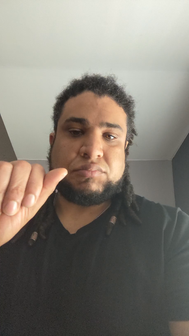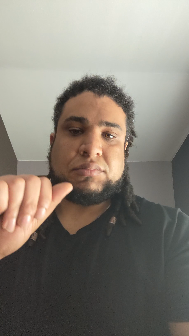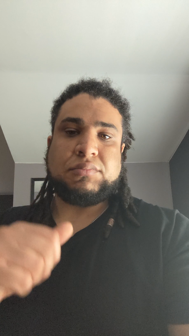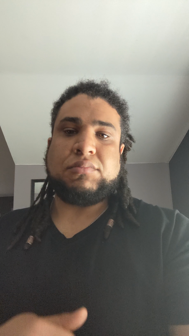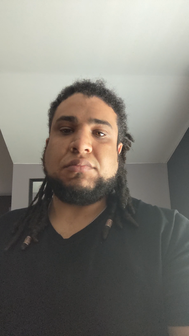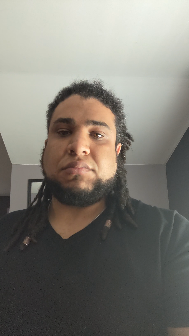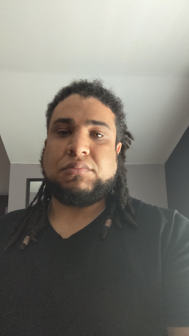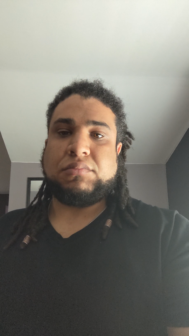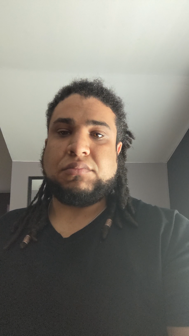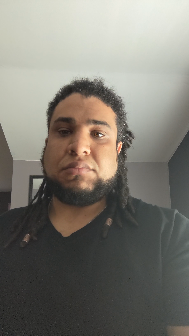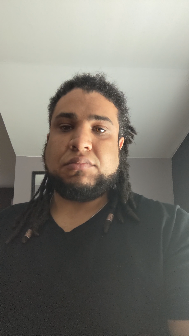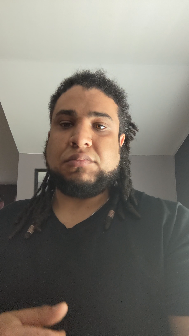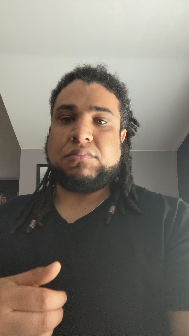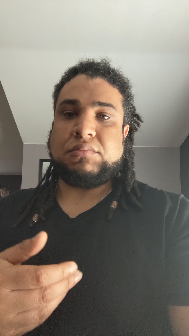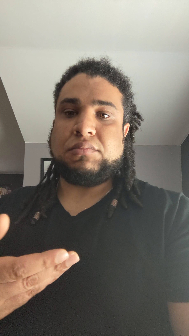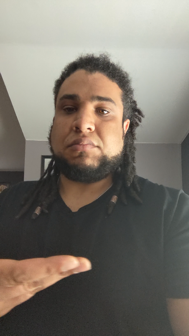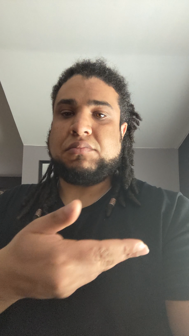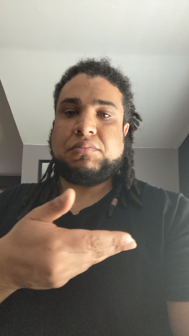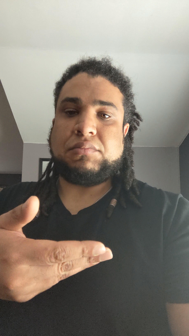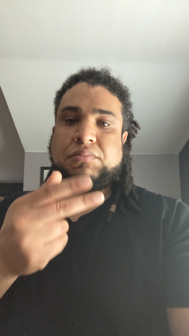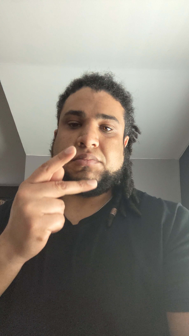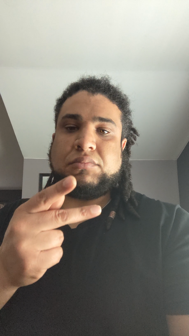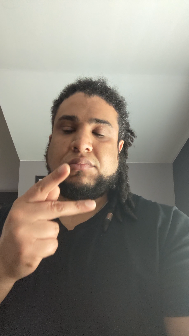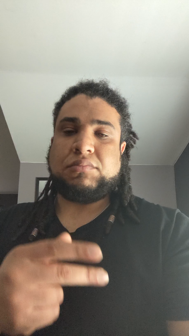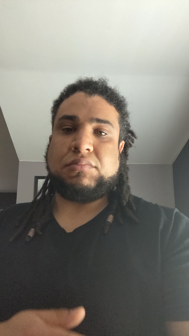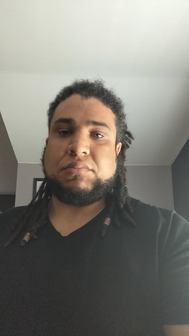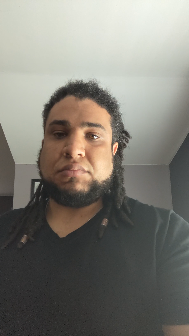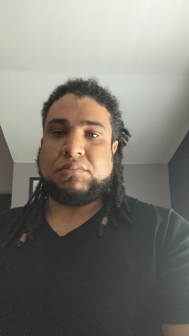babysitter